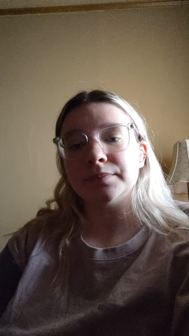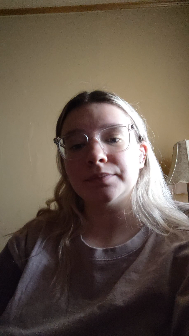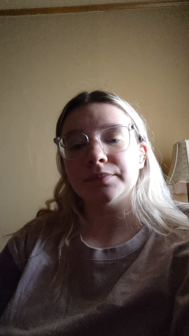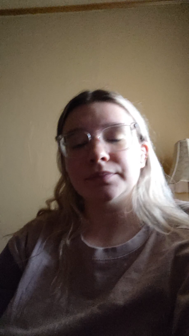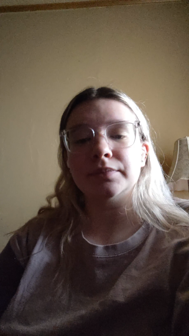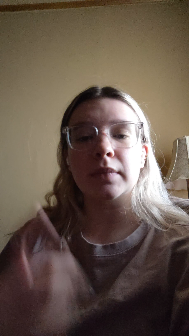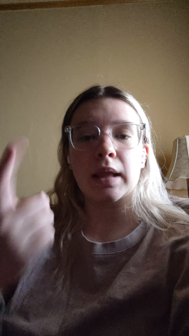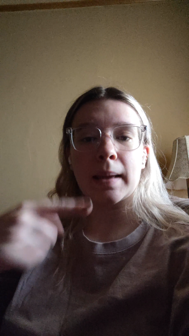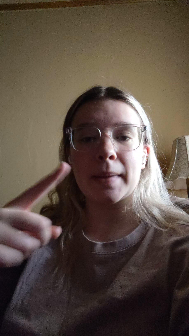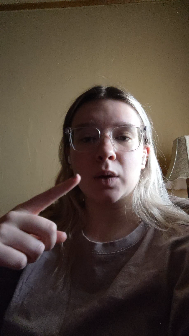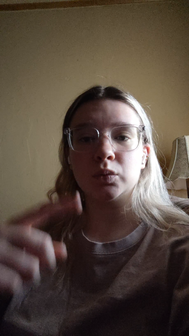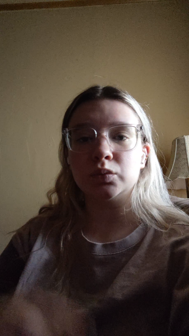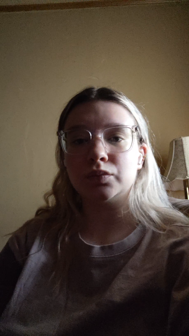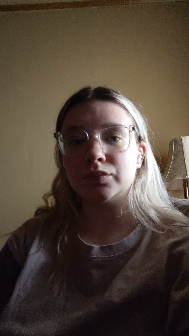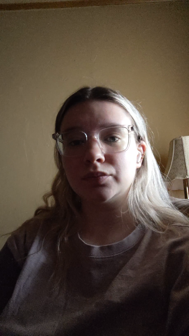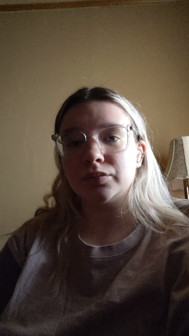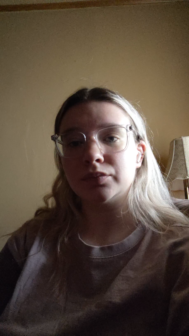about